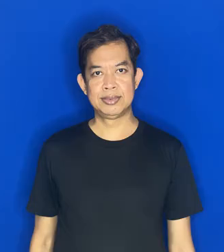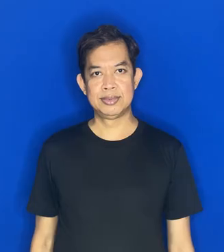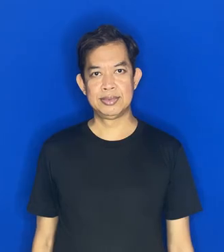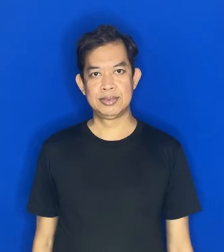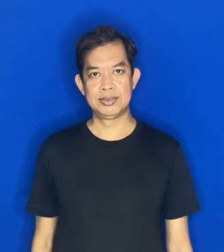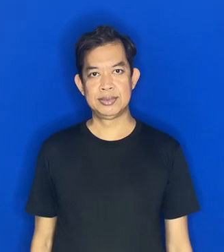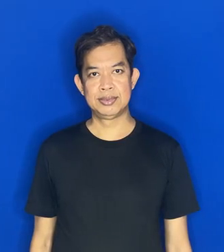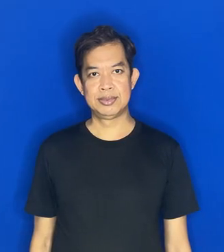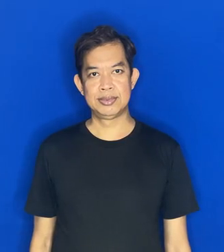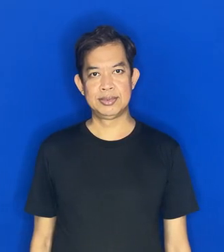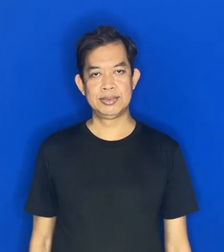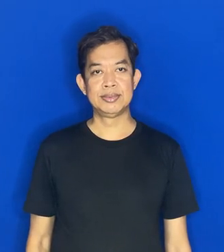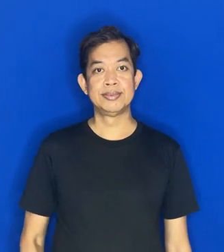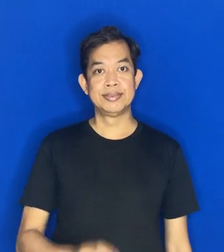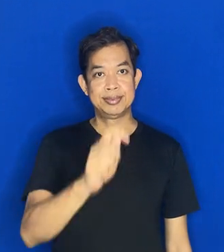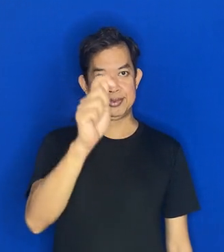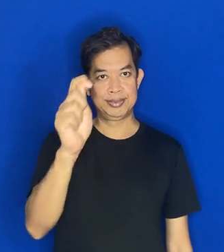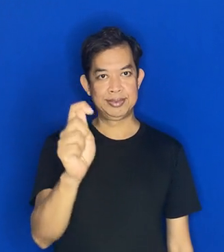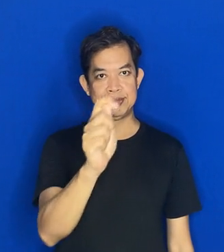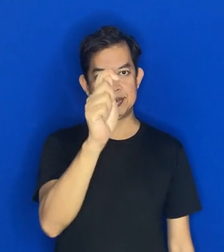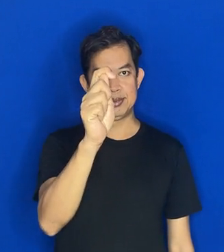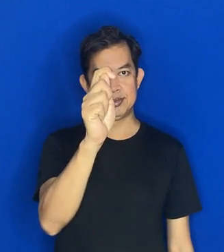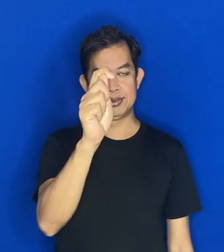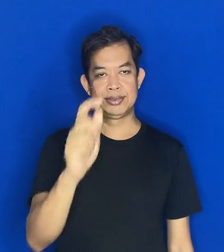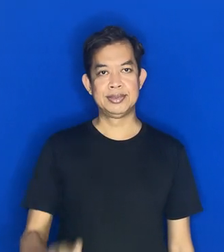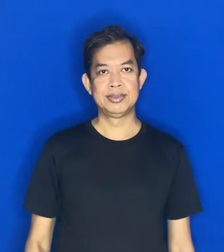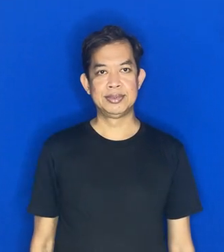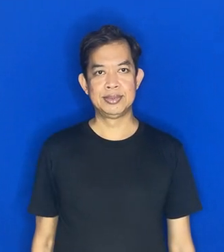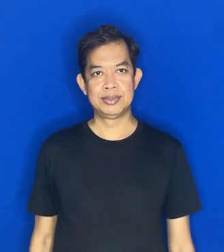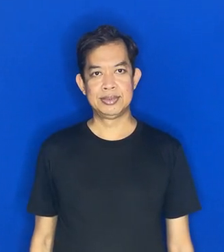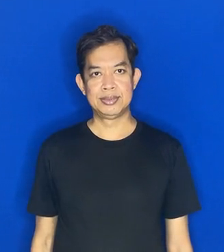tuesday